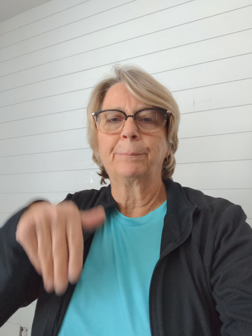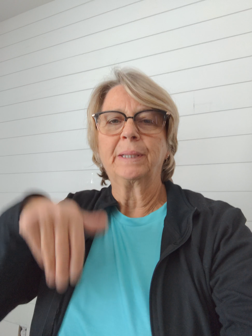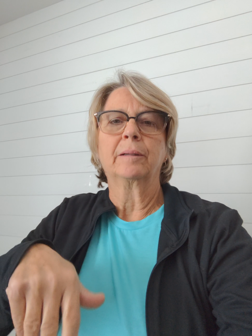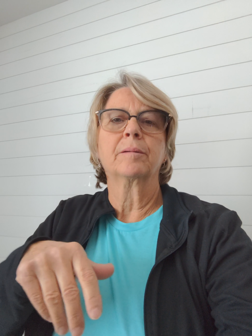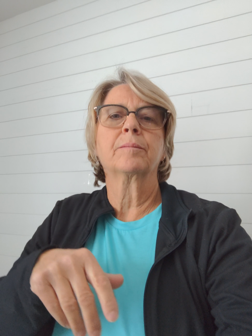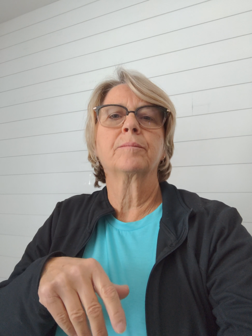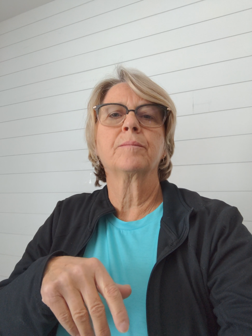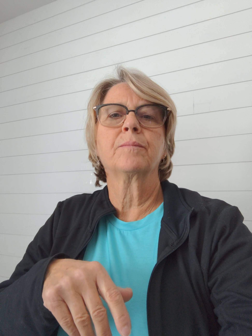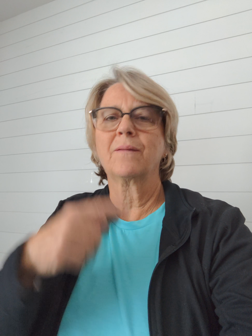puppy